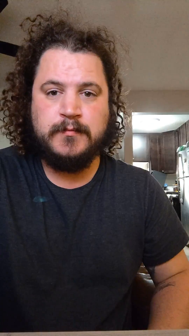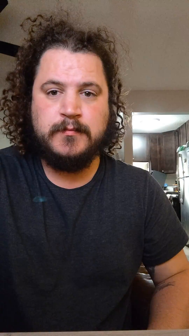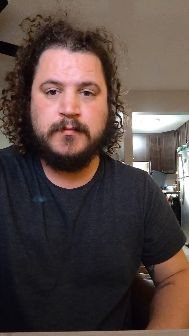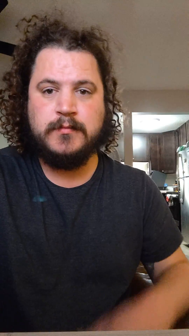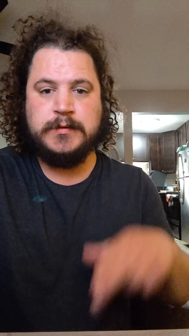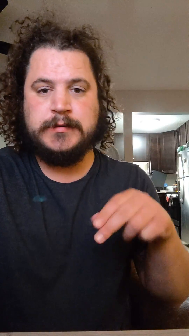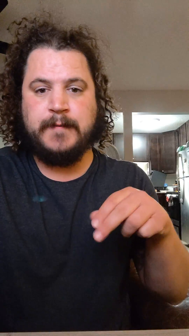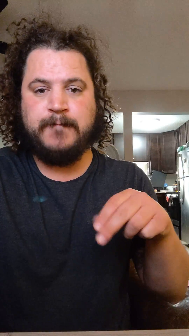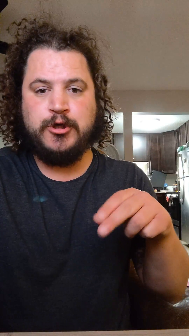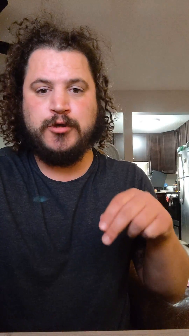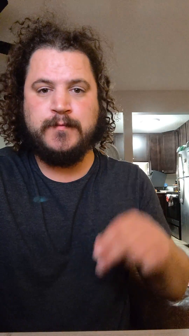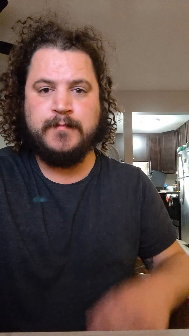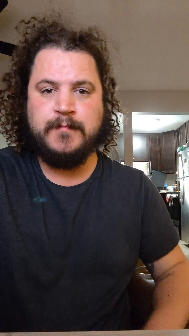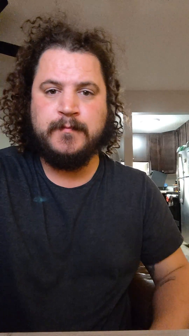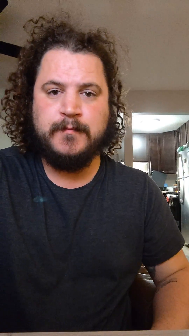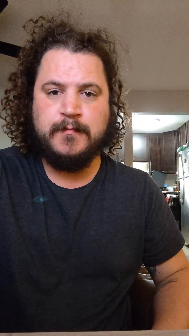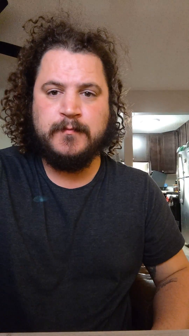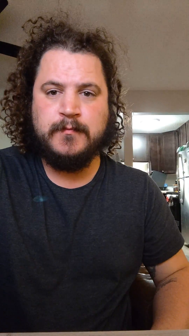diaper